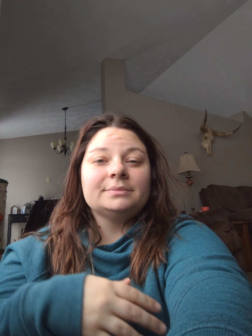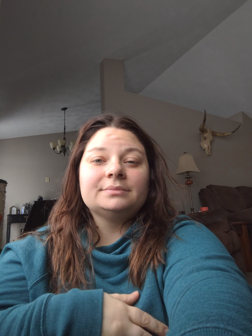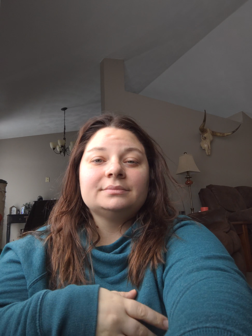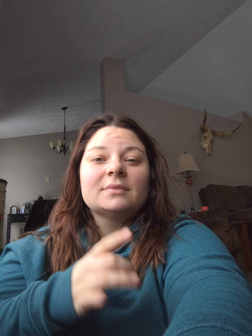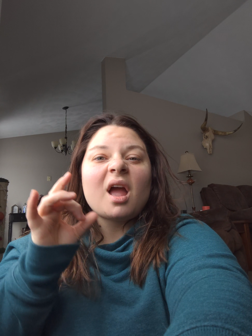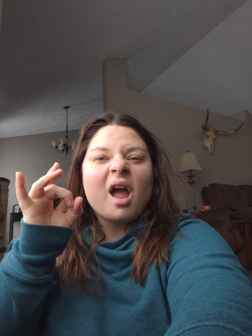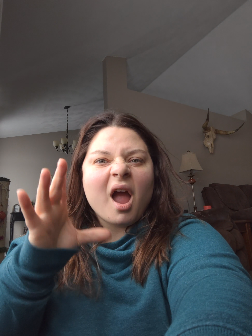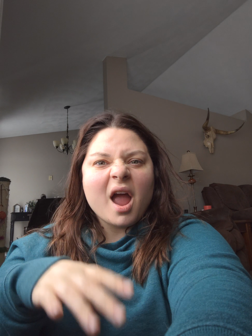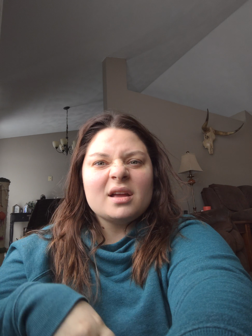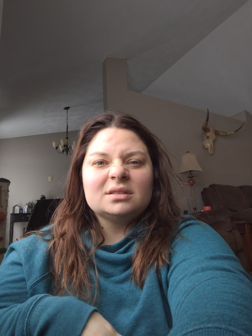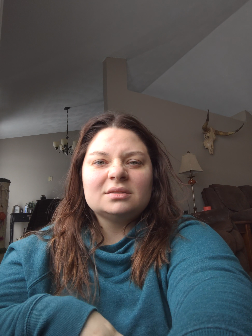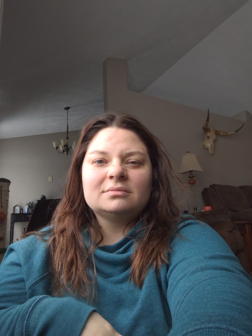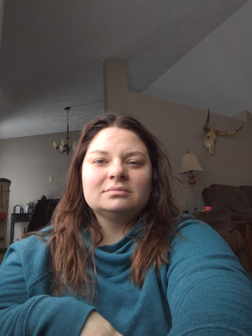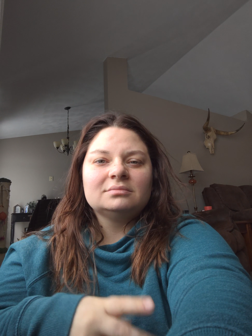hate